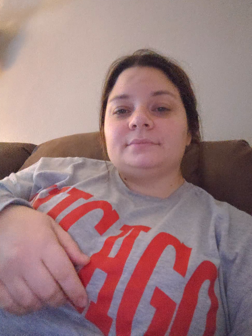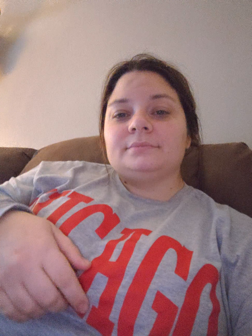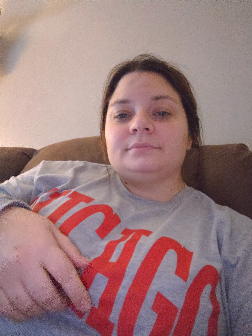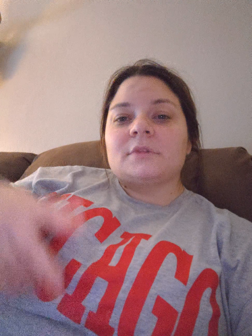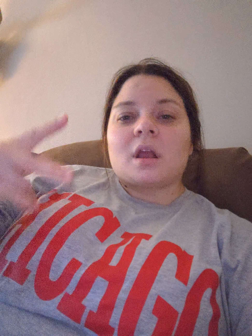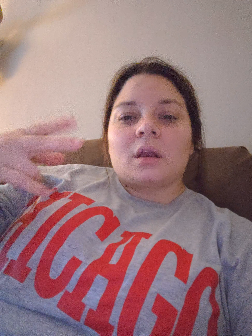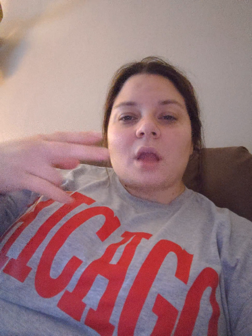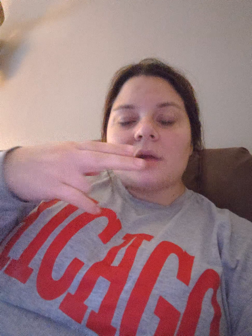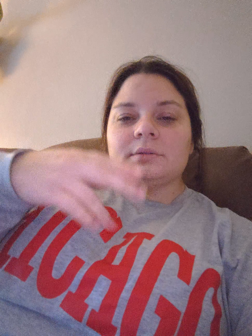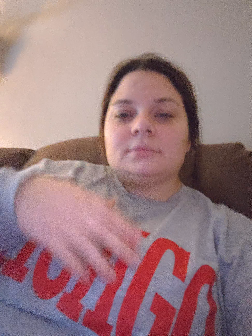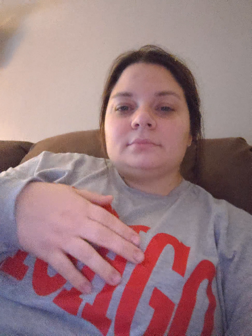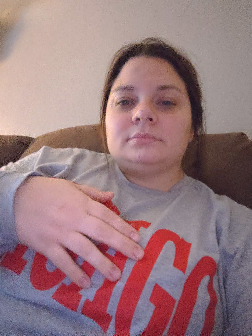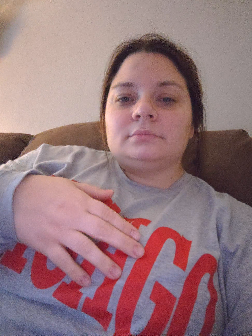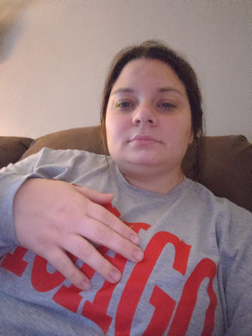cut